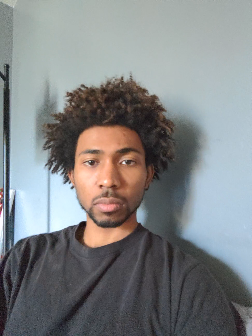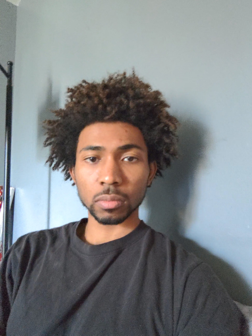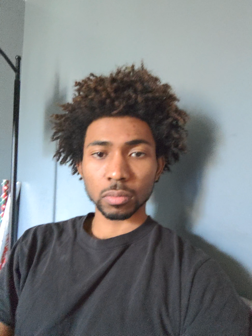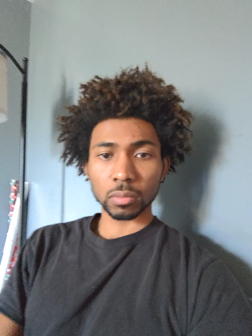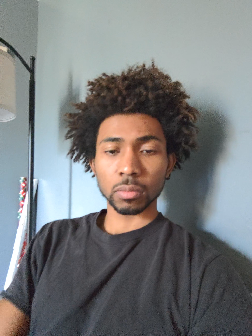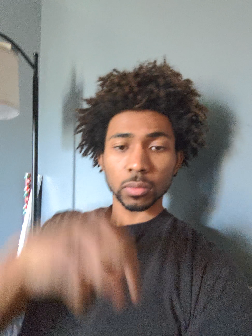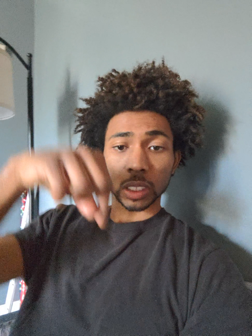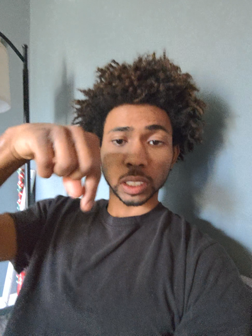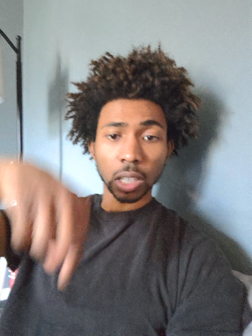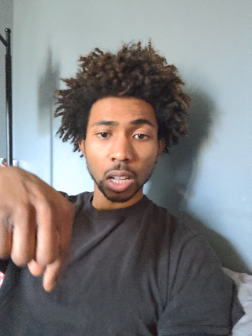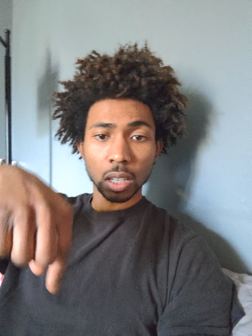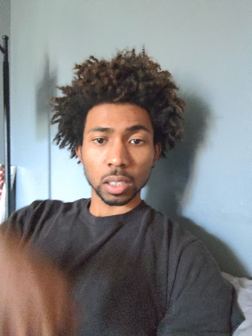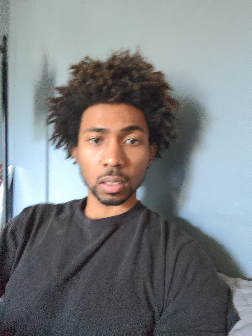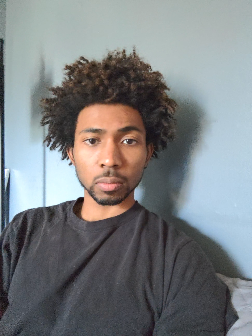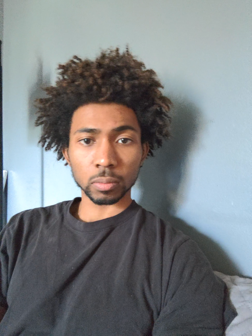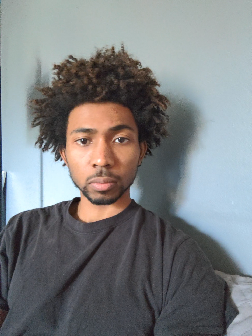down